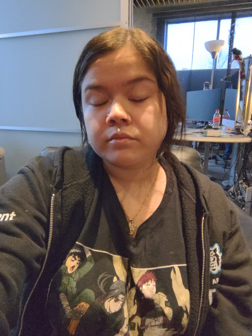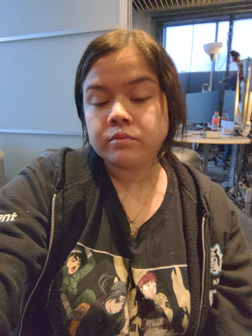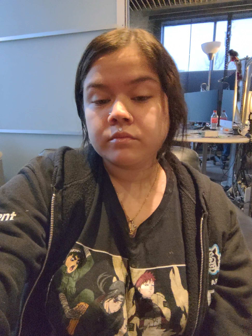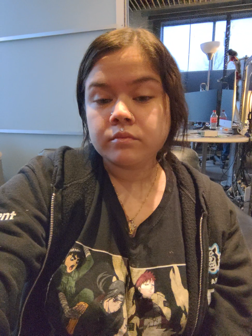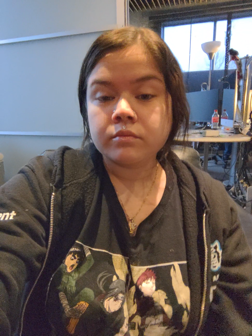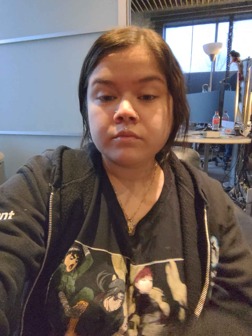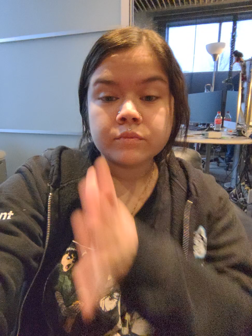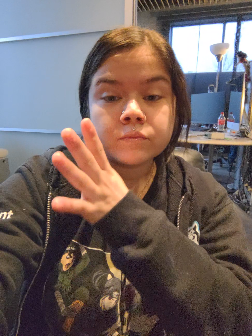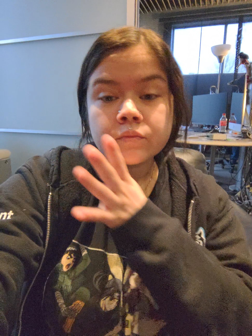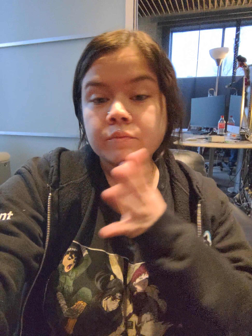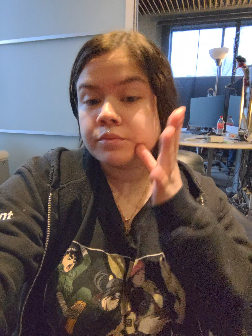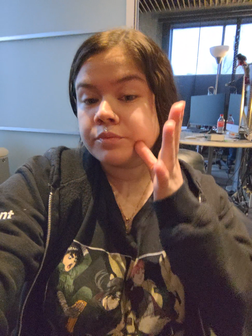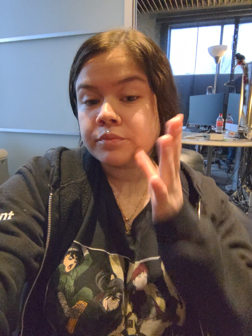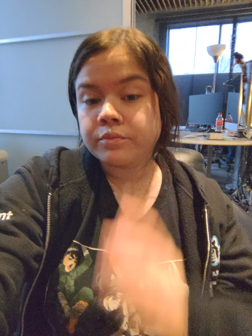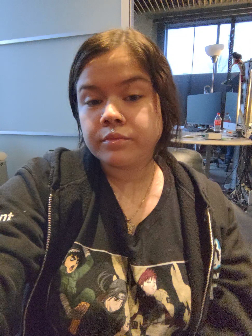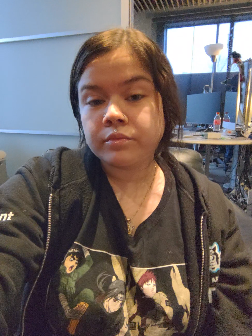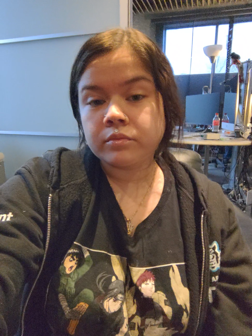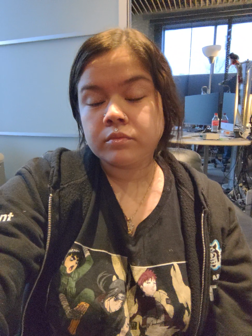farm